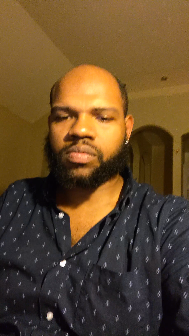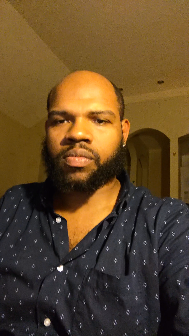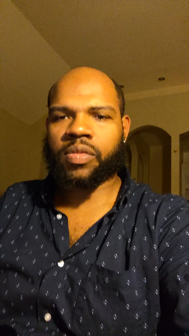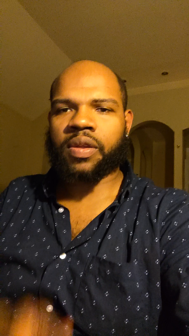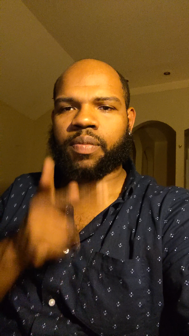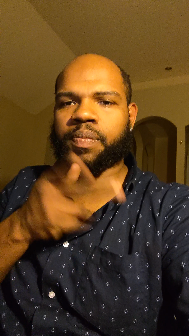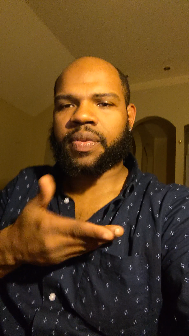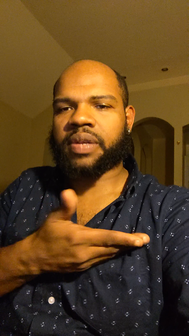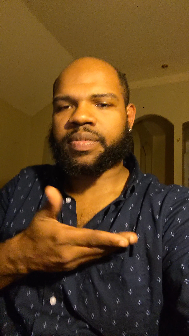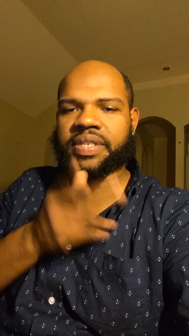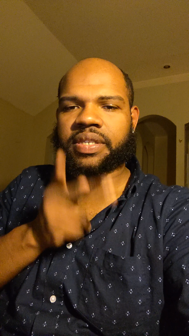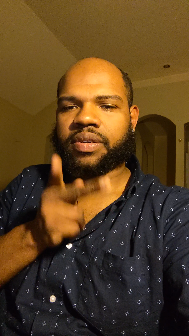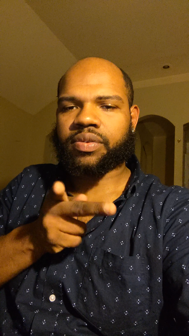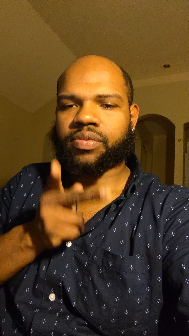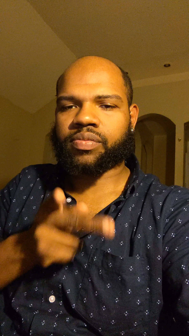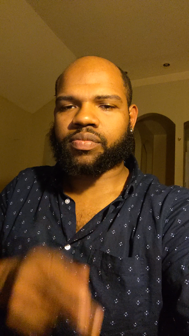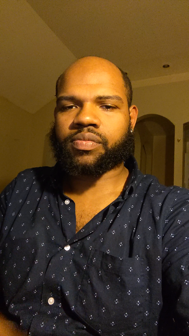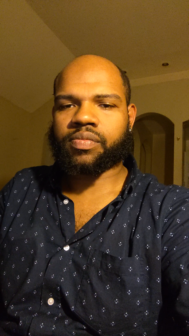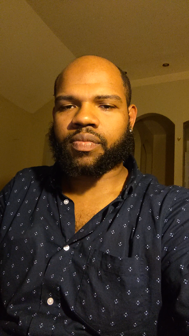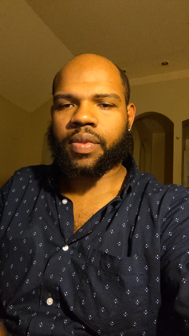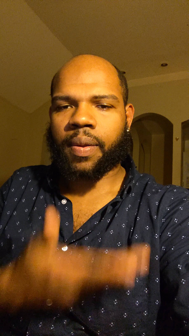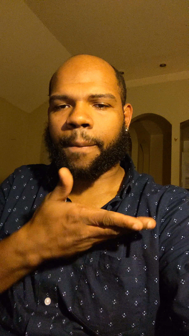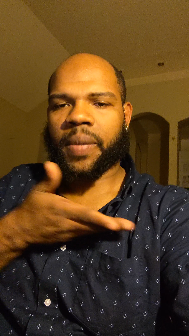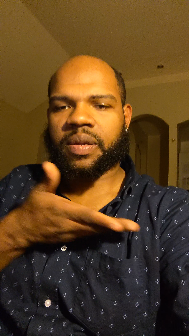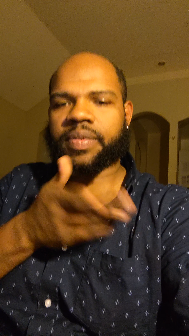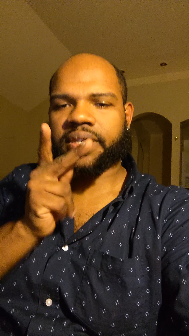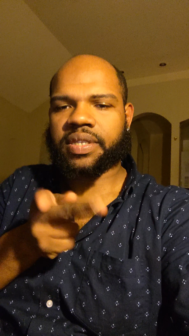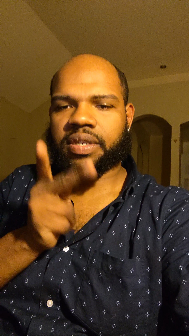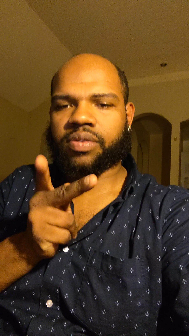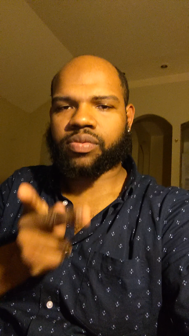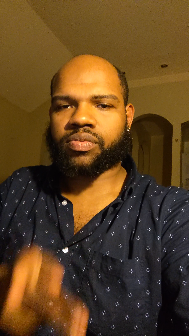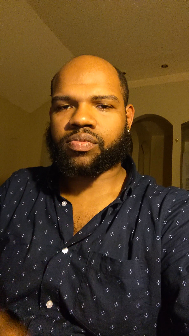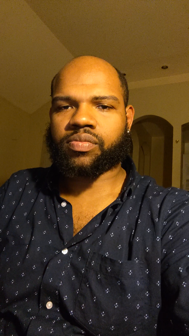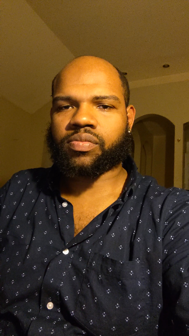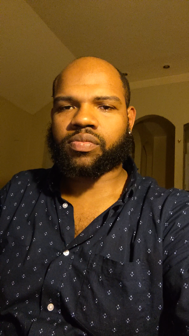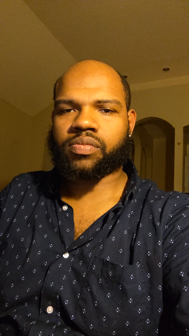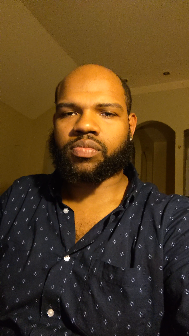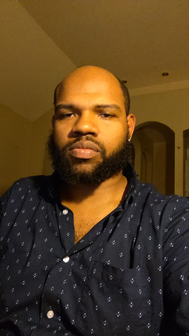babysitter